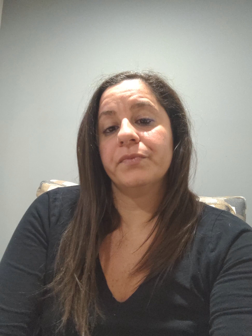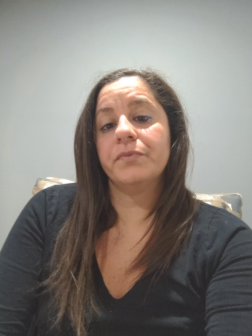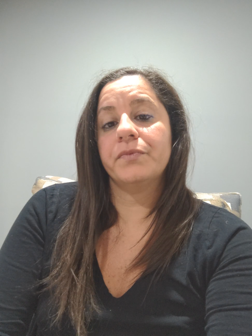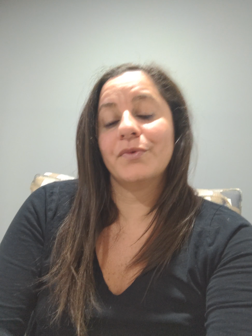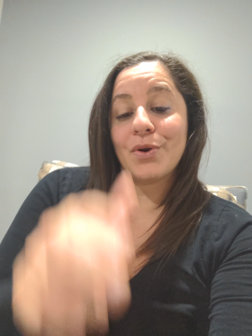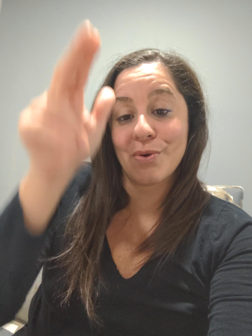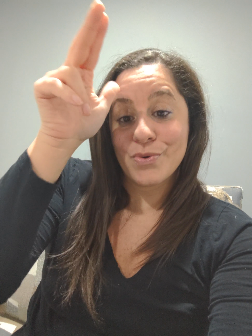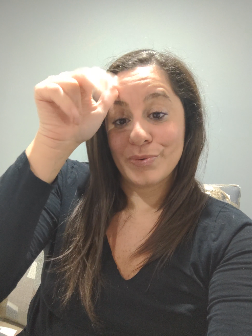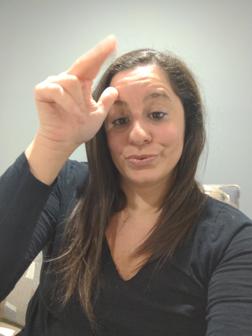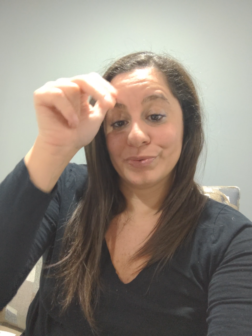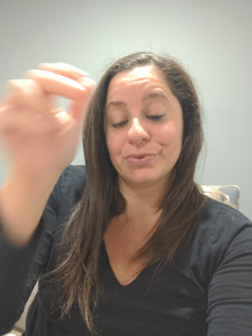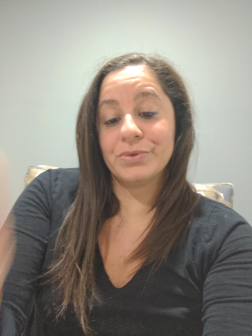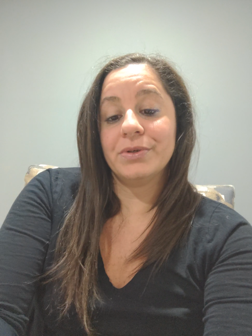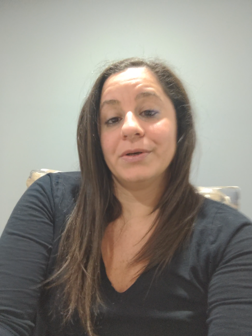horse